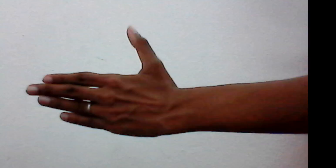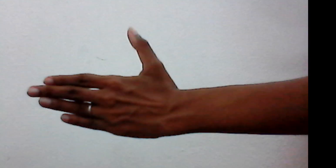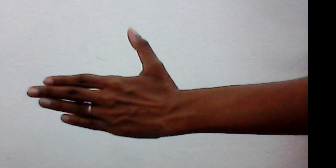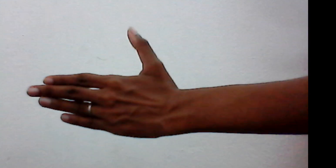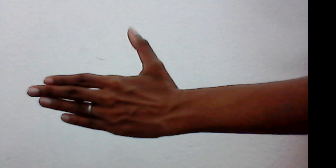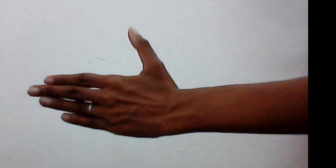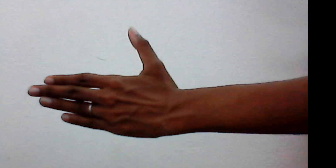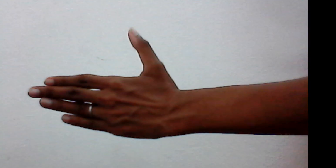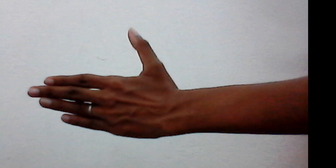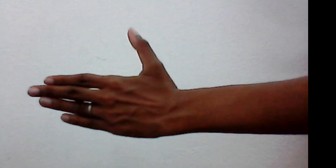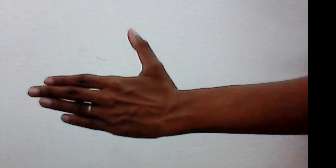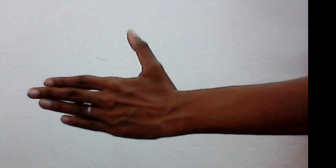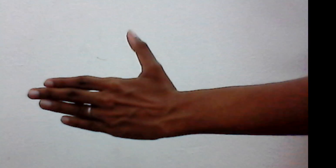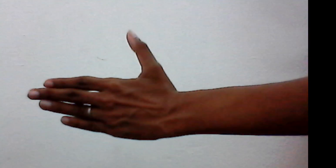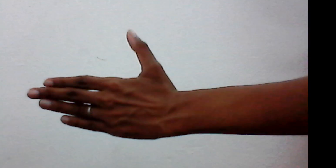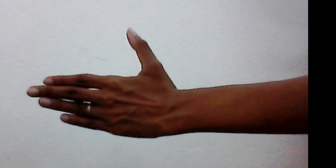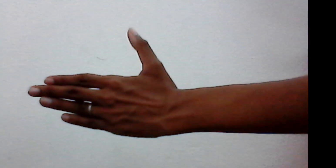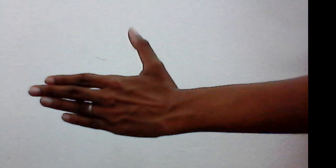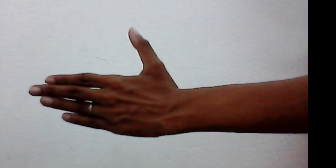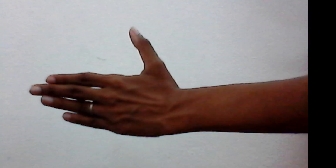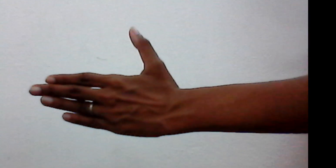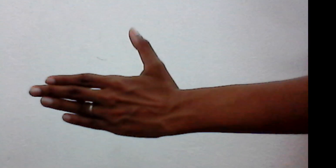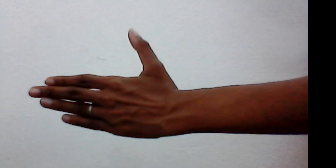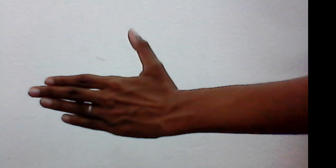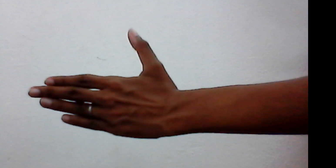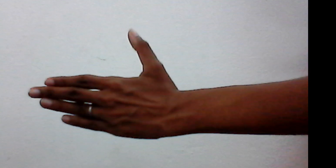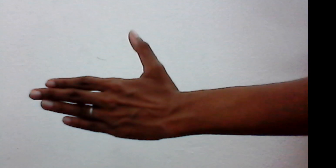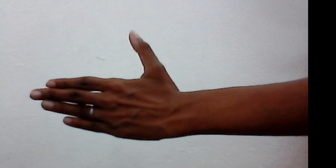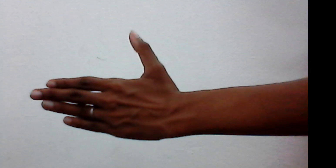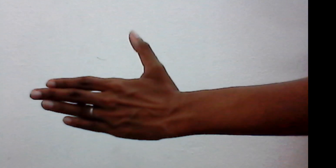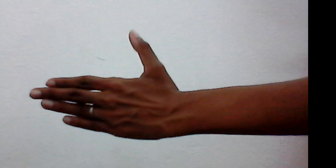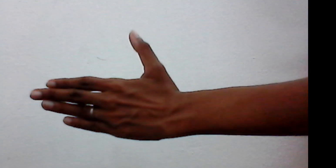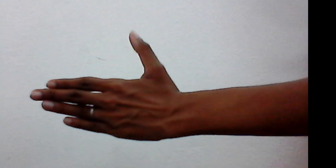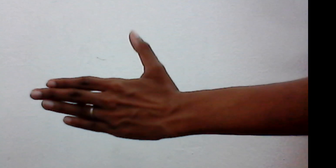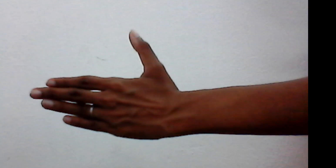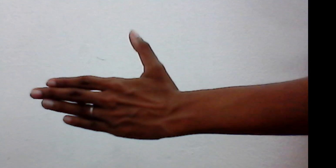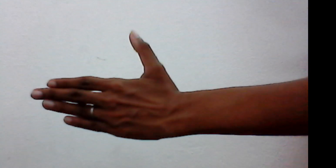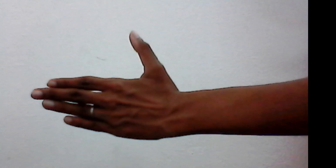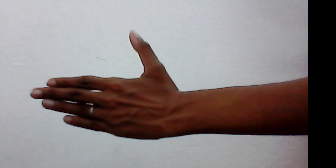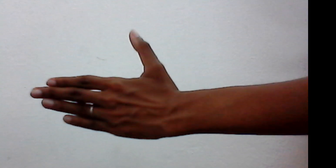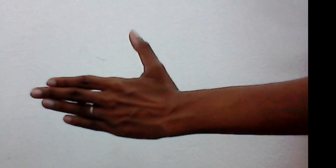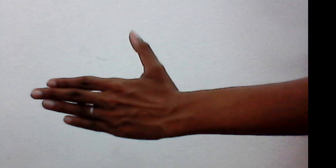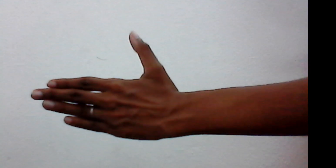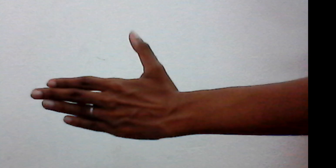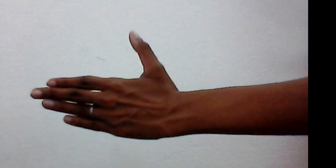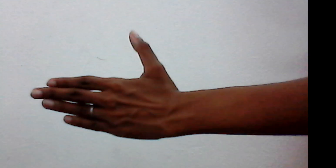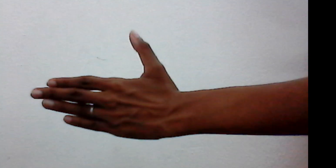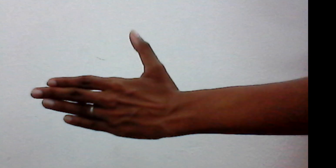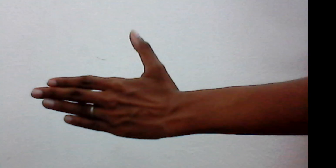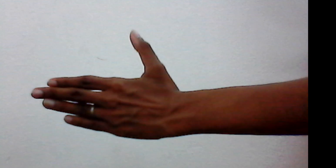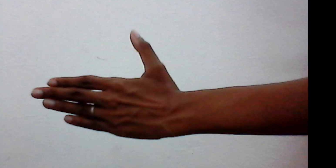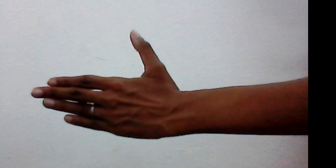ആ